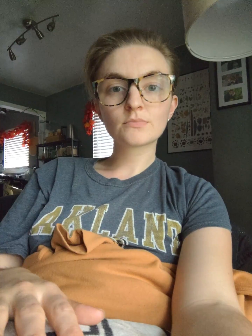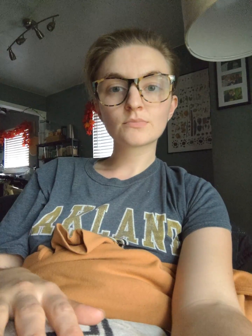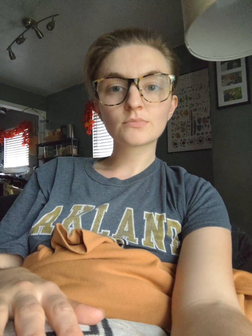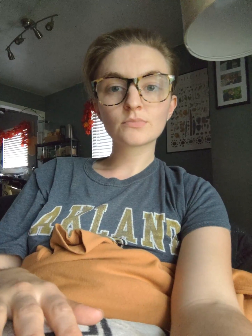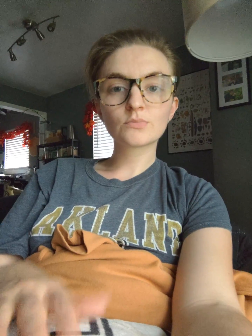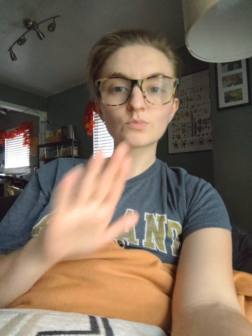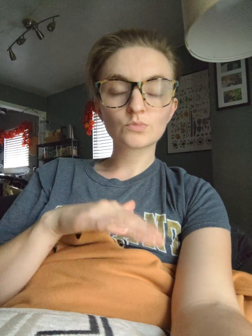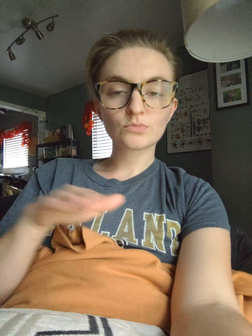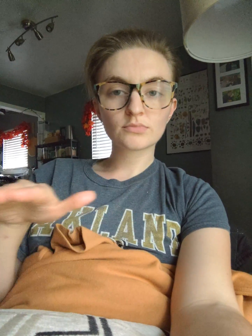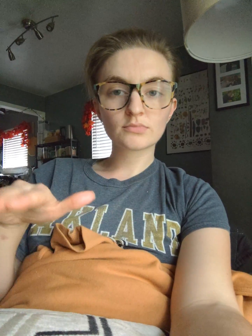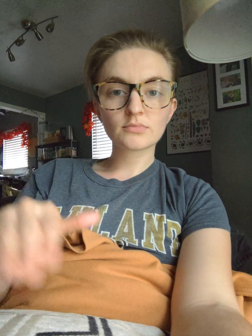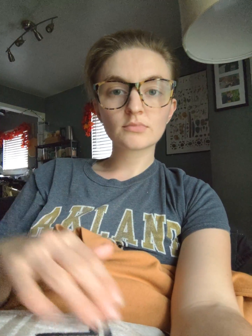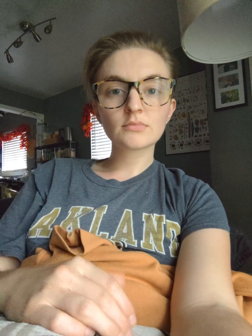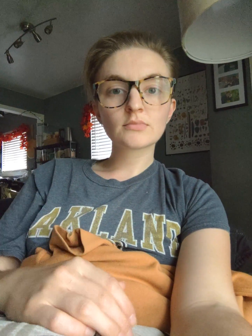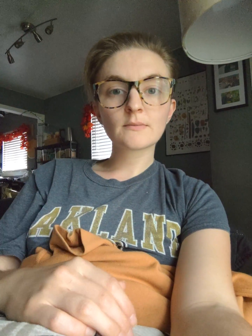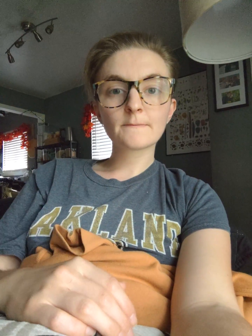children